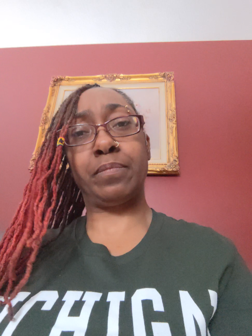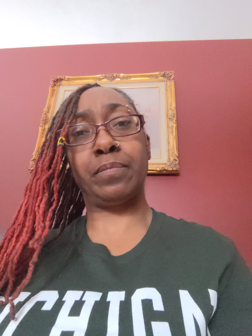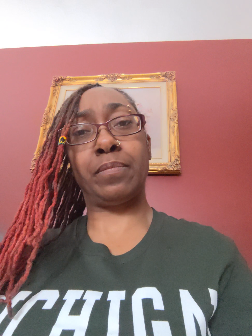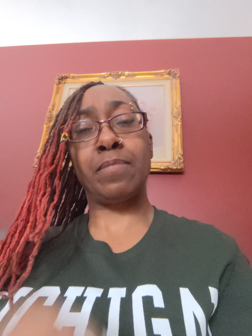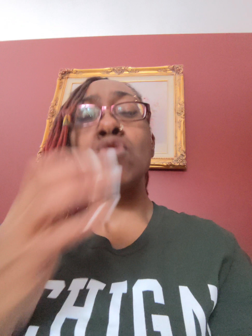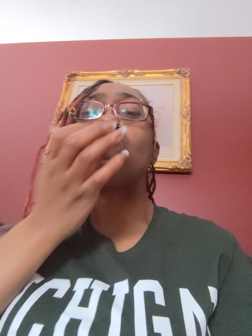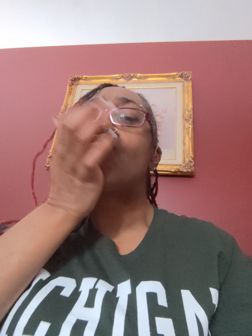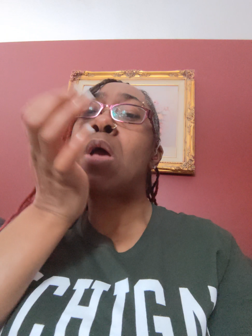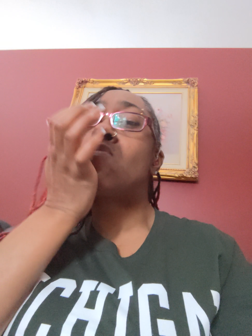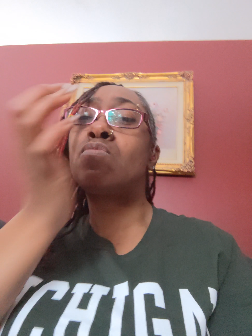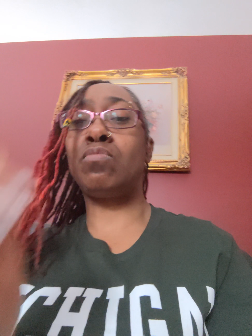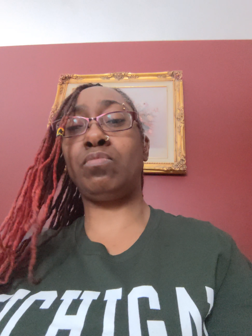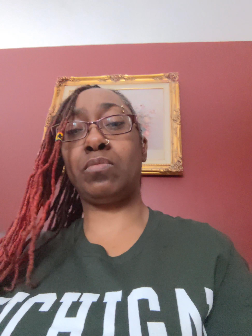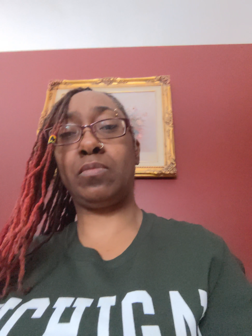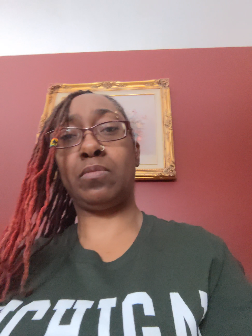grass